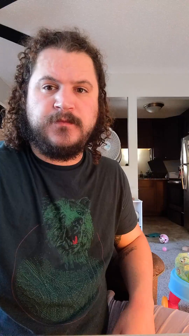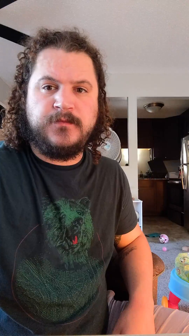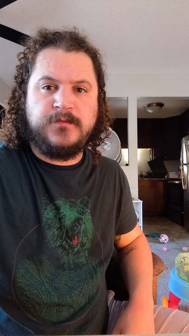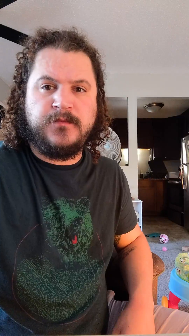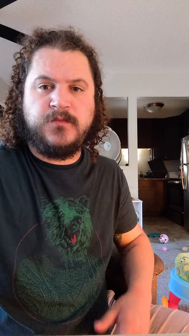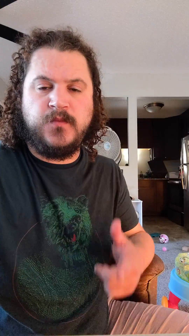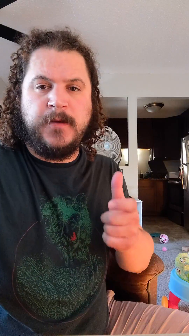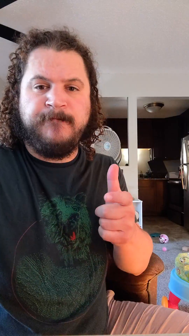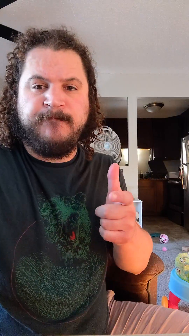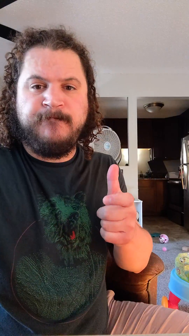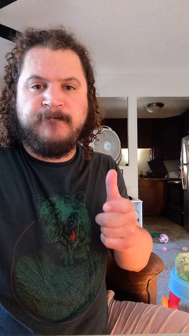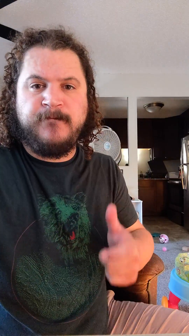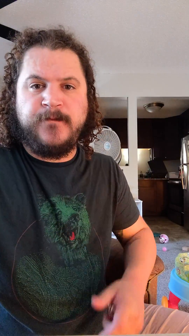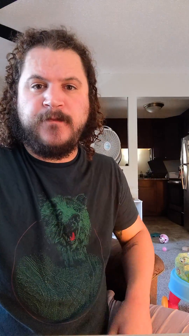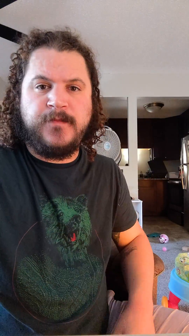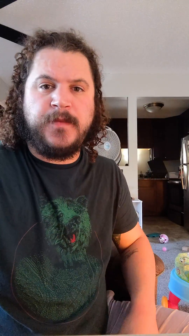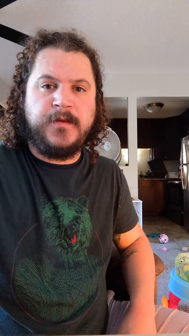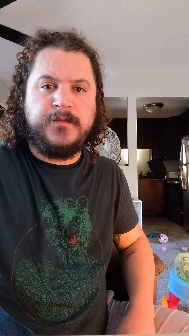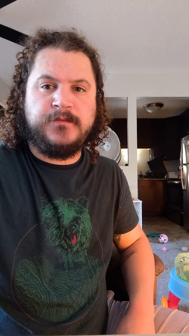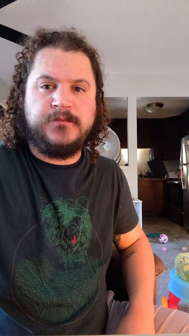run